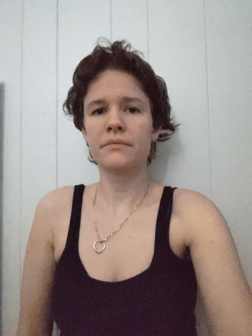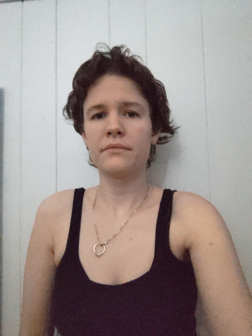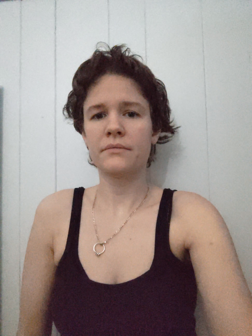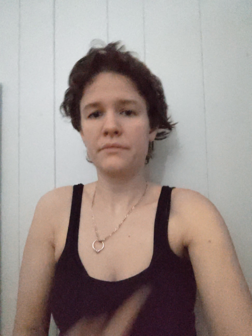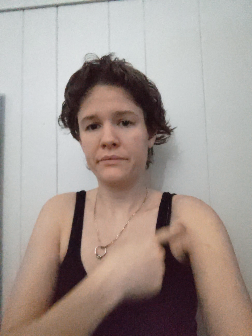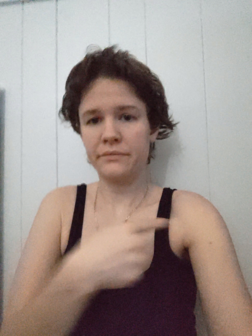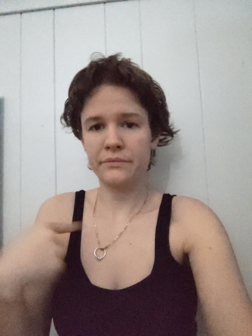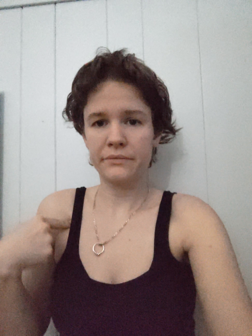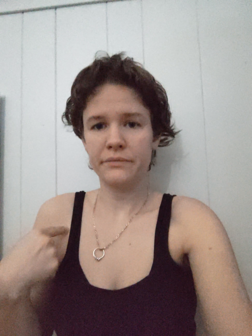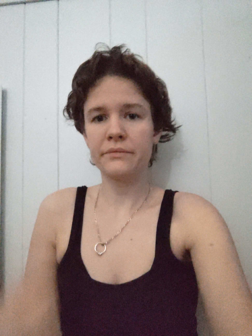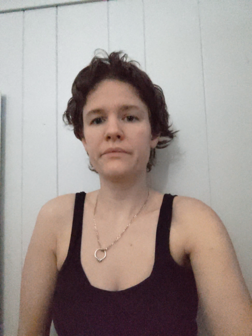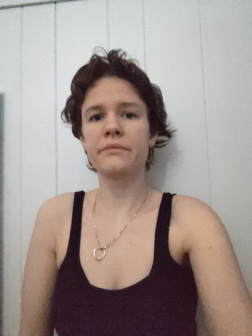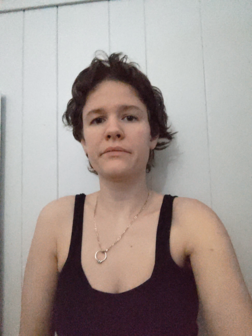we